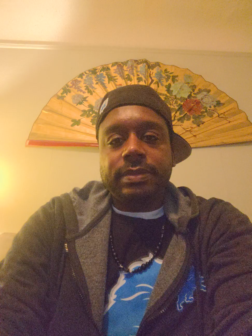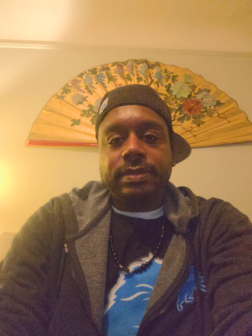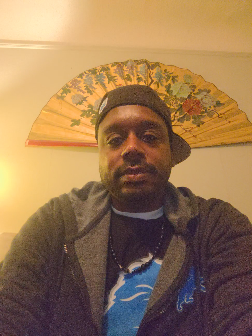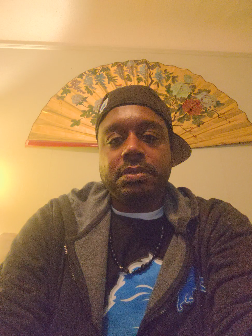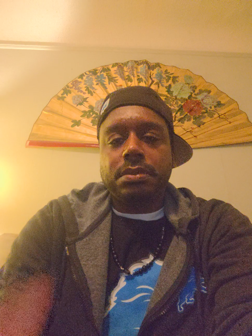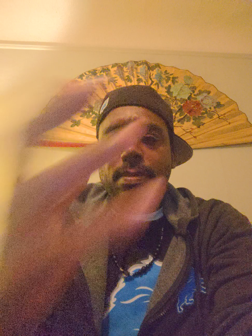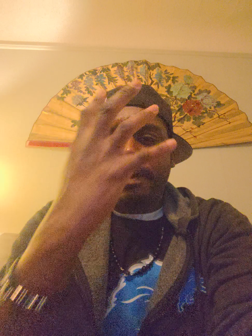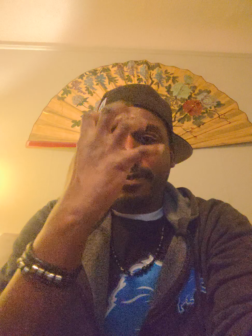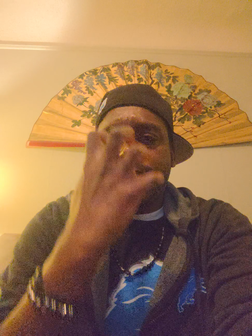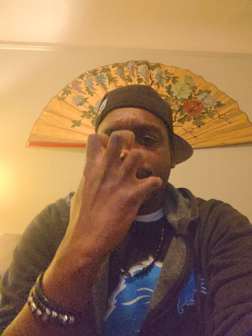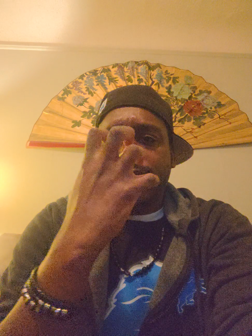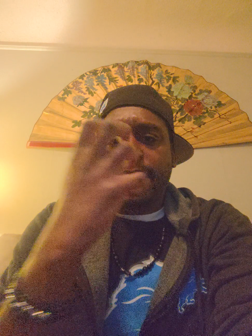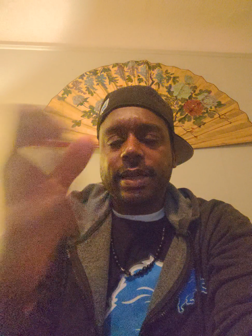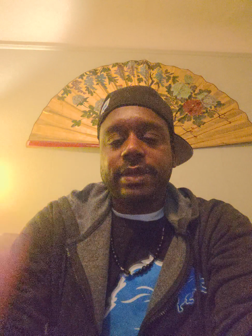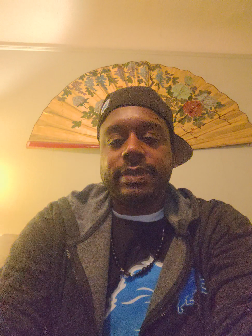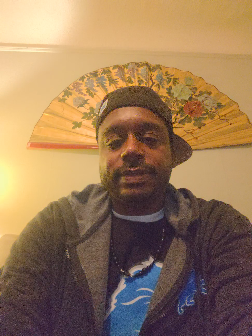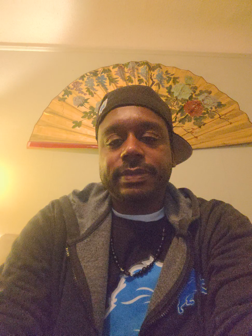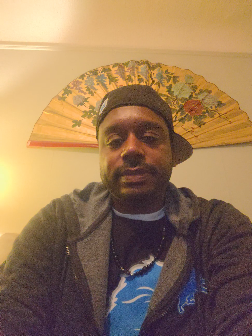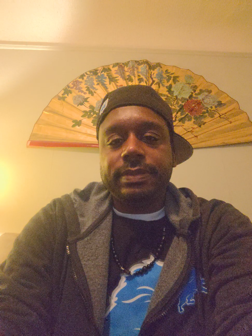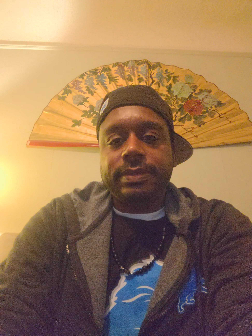mad